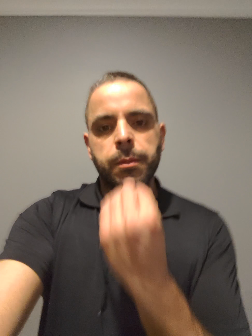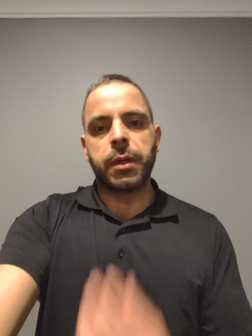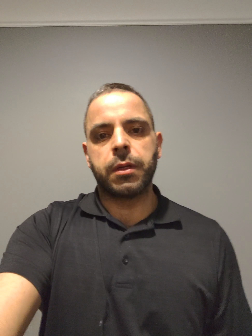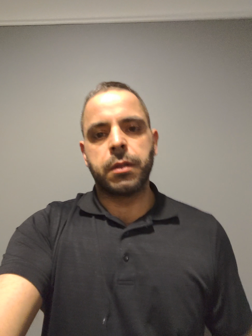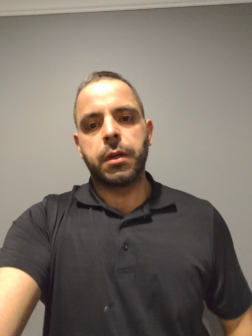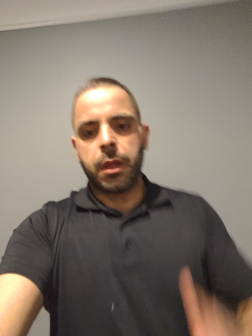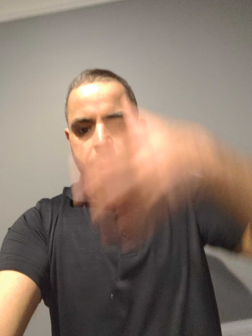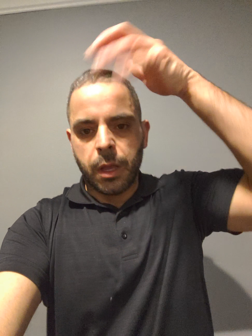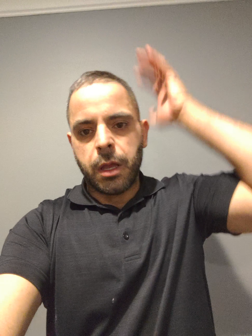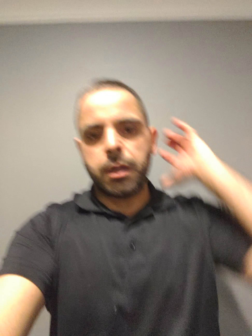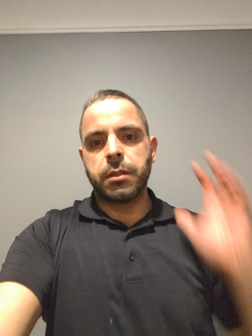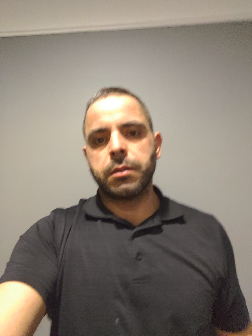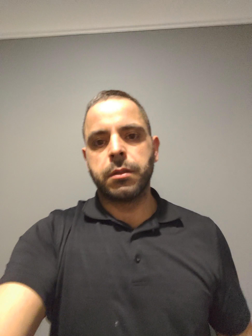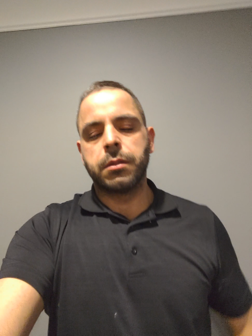lion